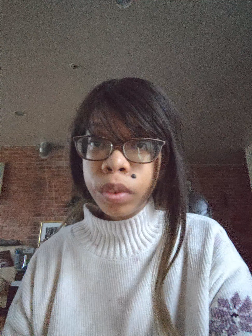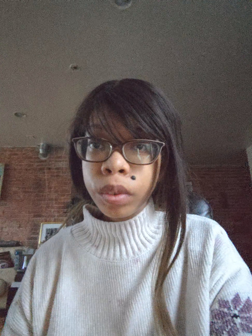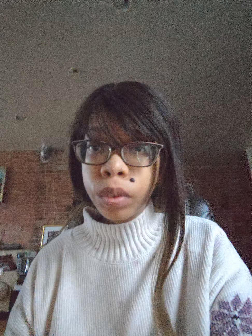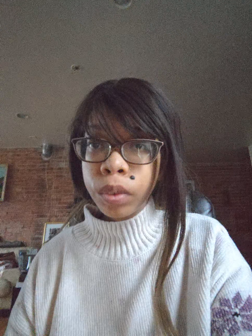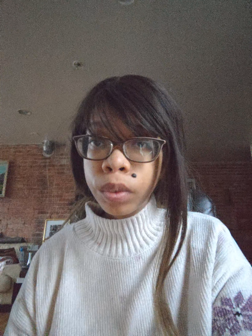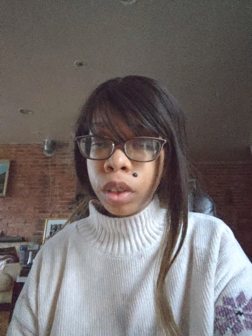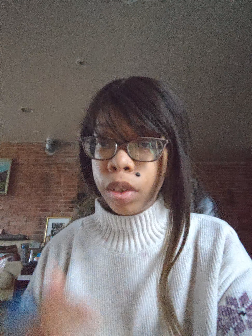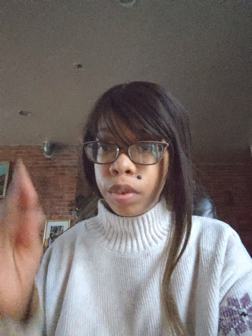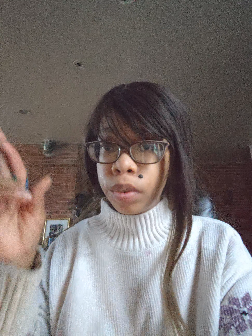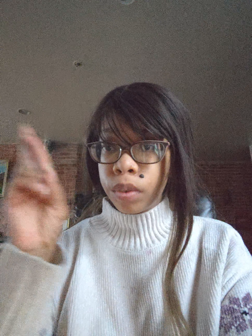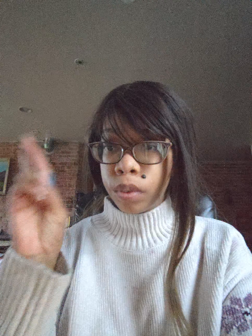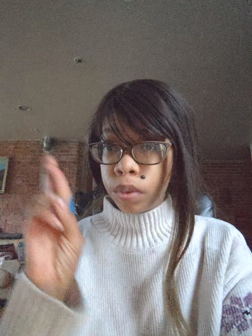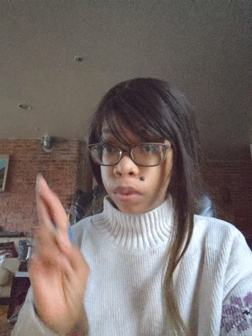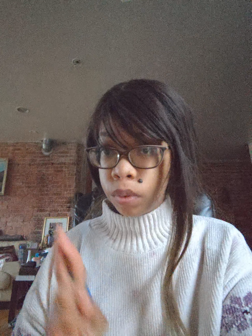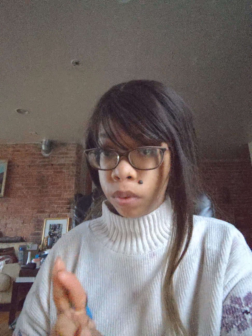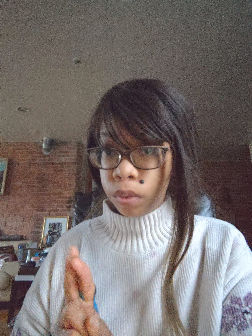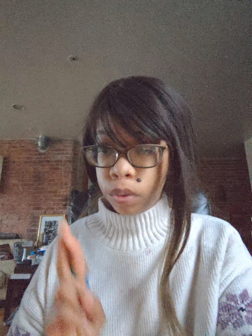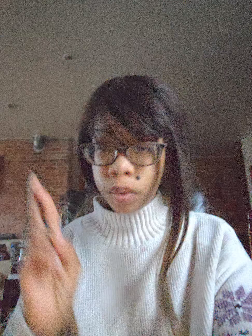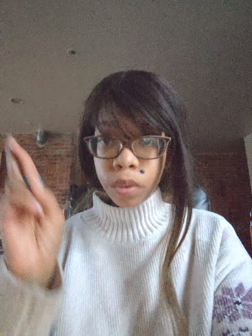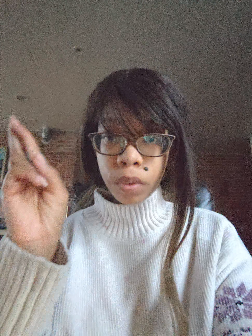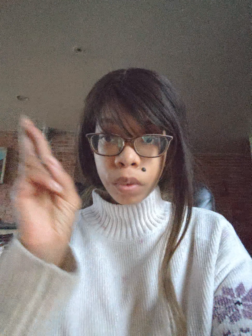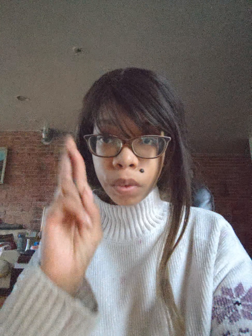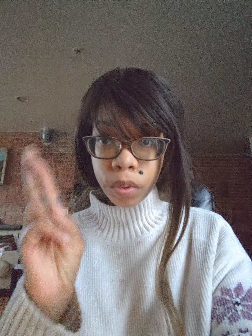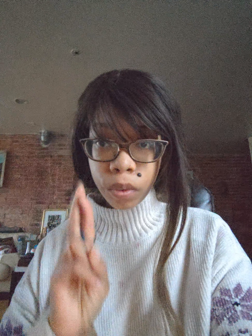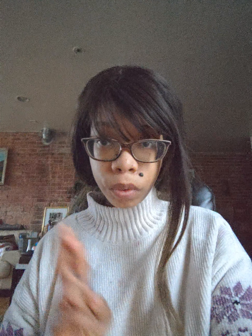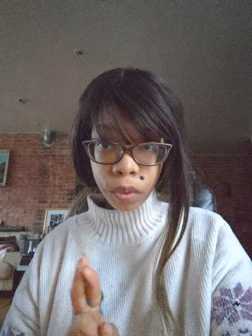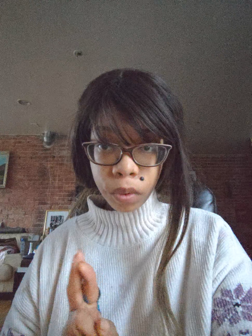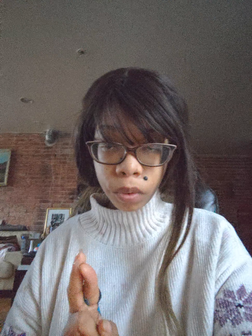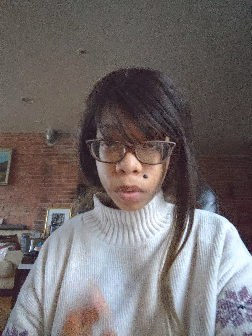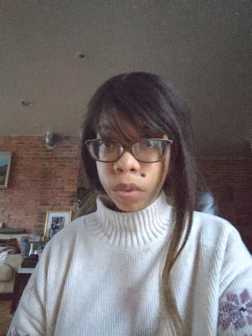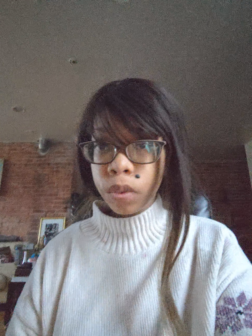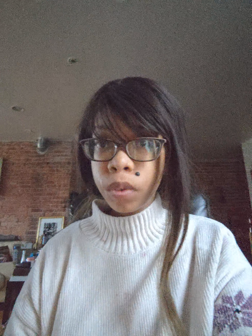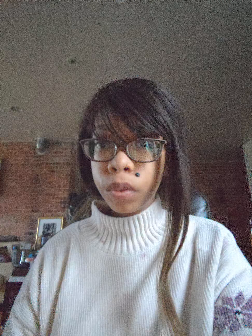refrigerator